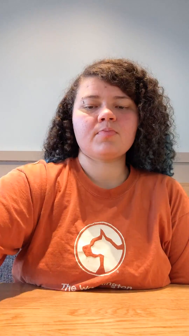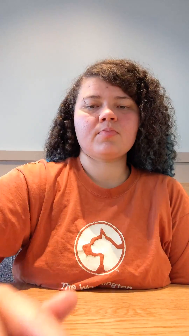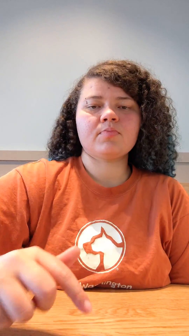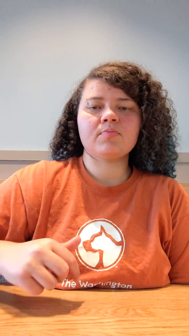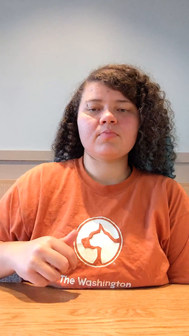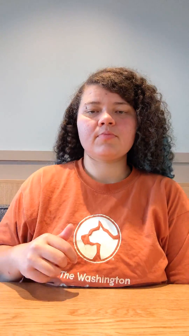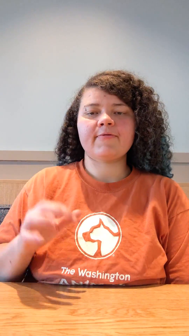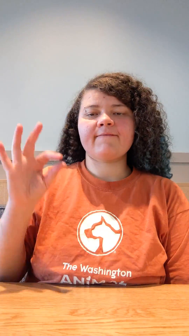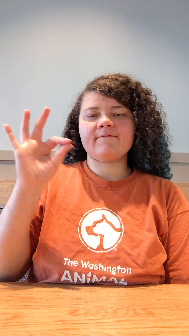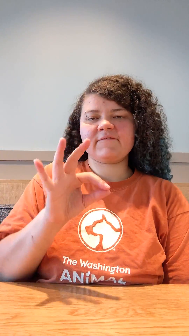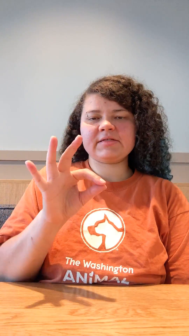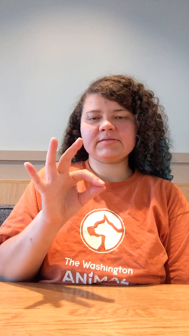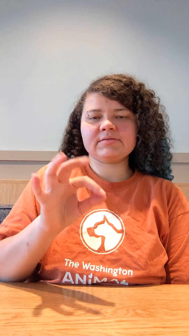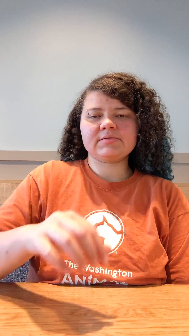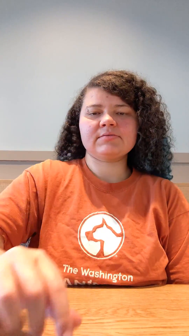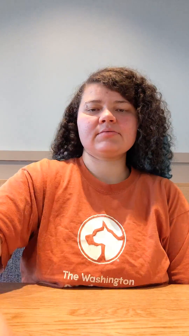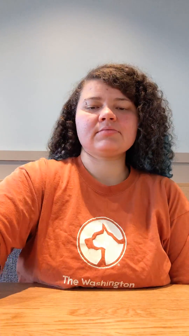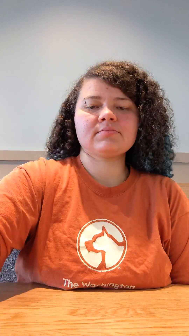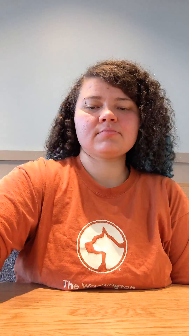fit